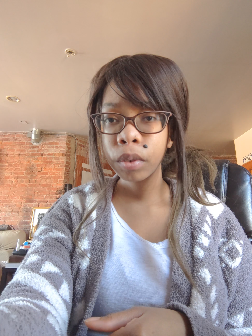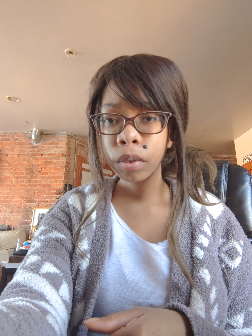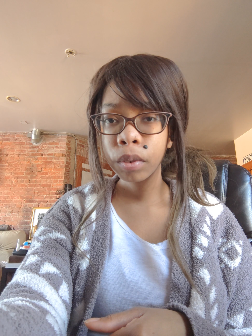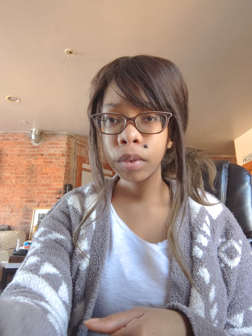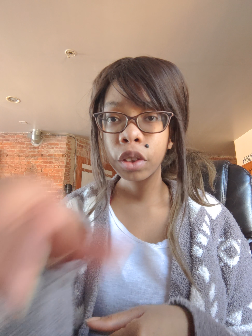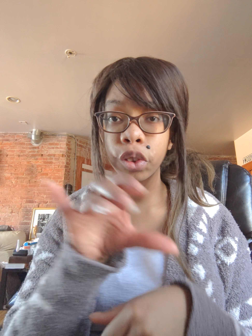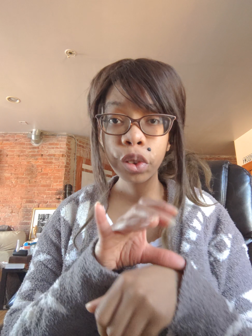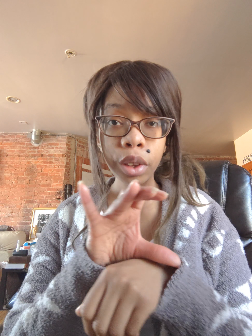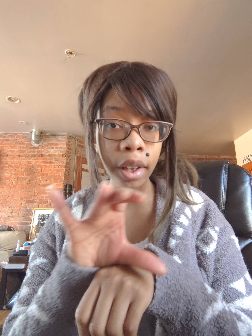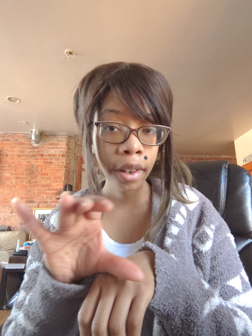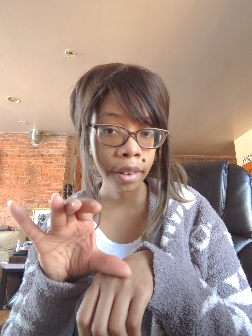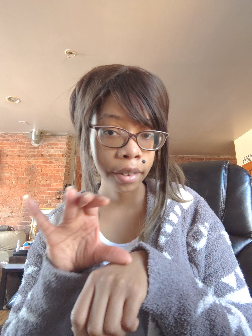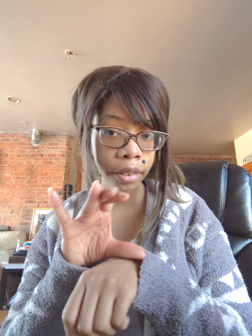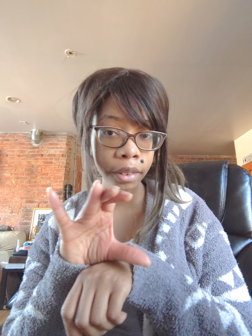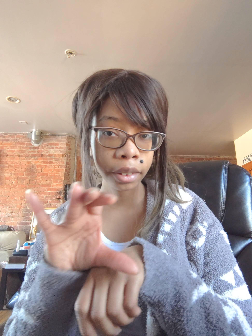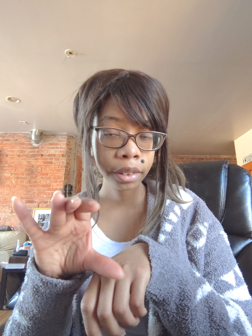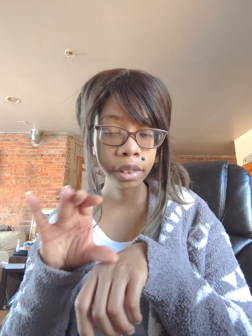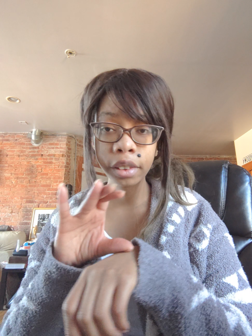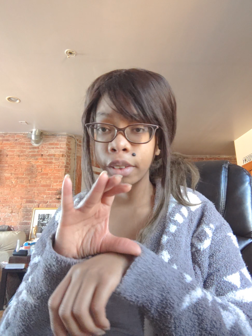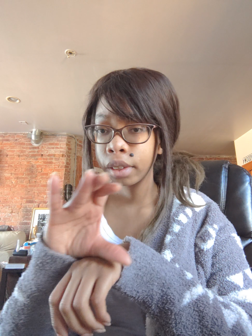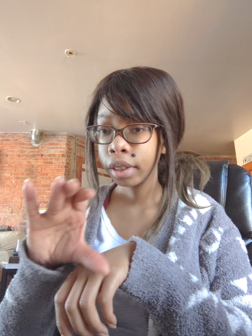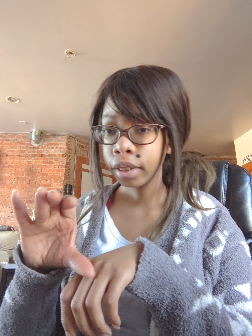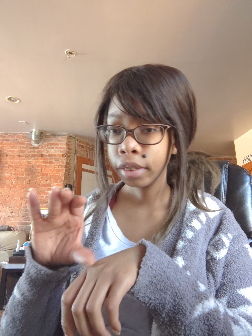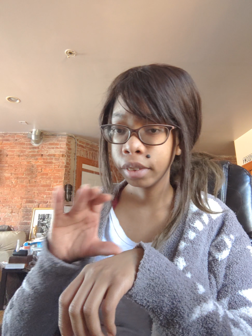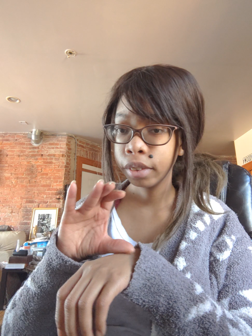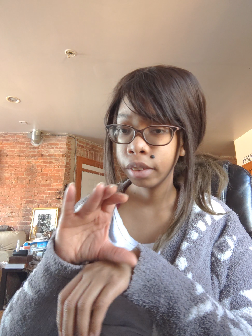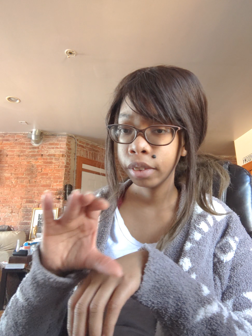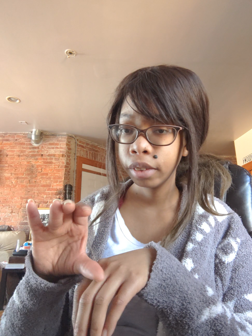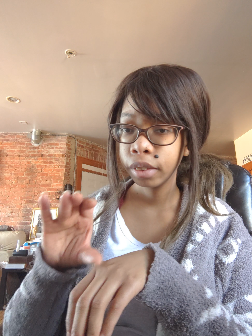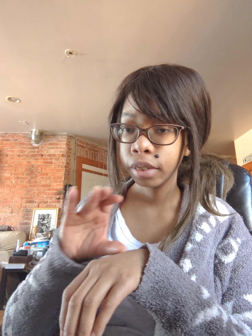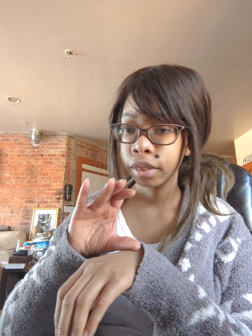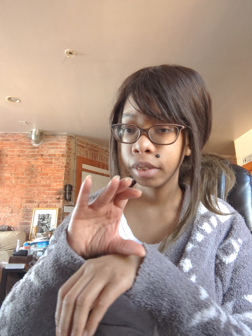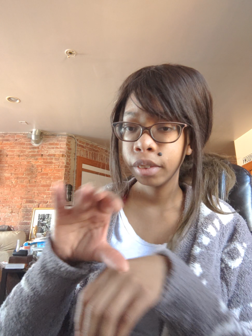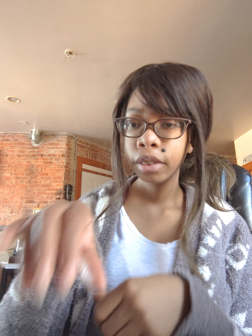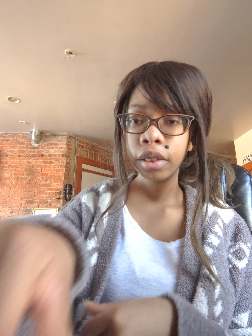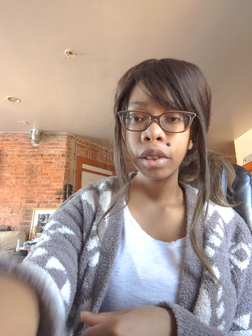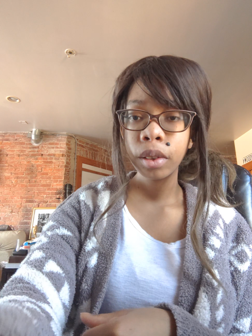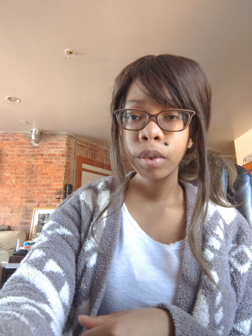chocolate